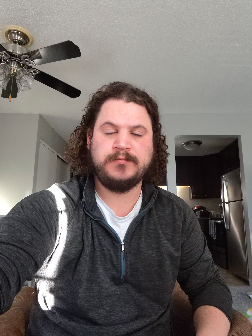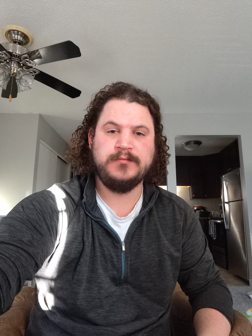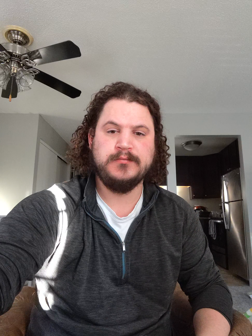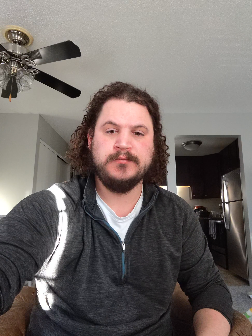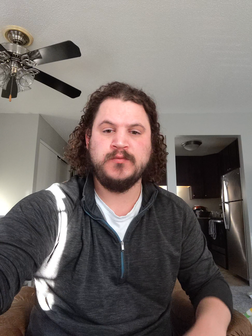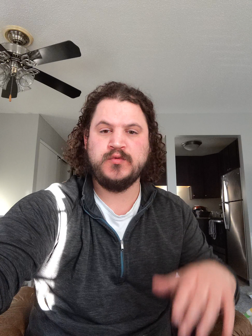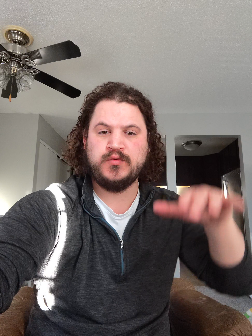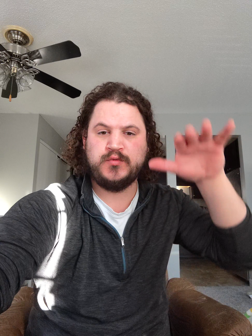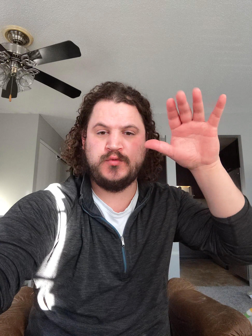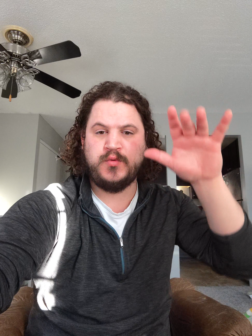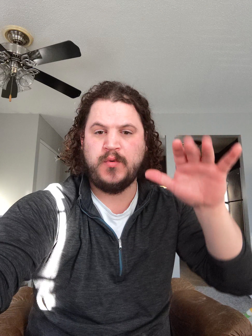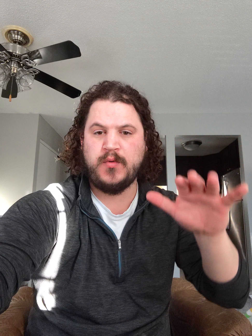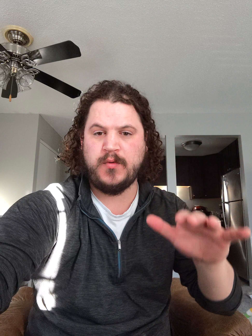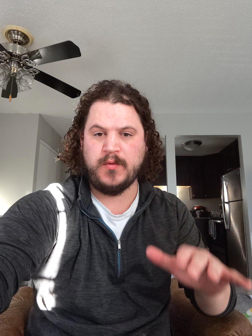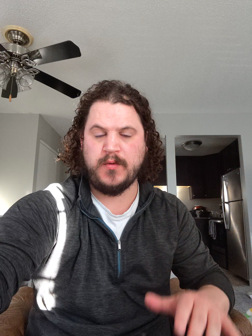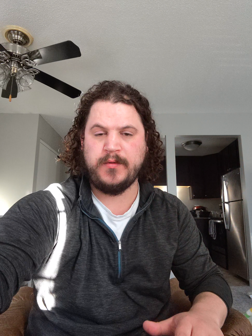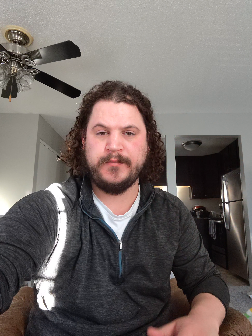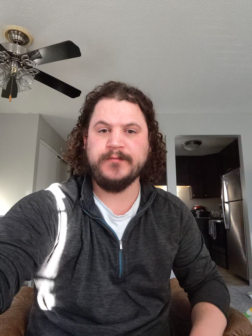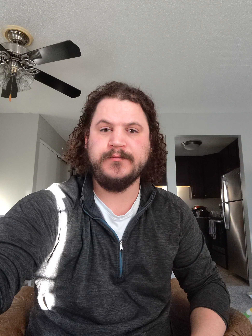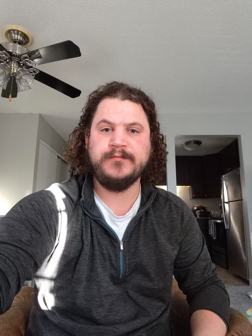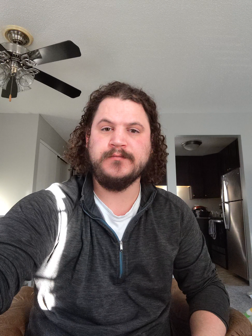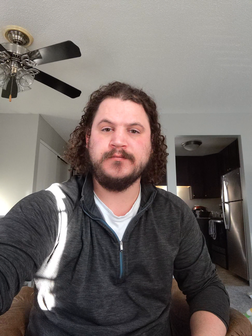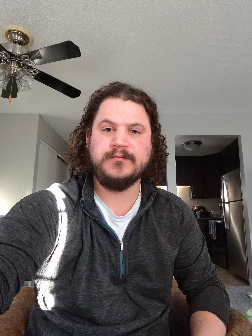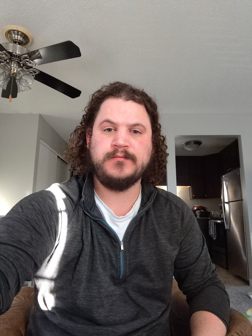snow